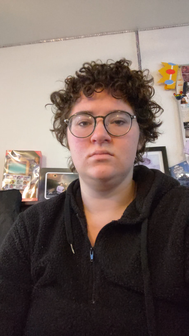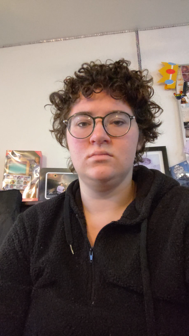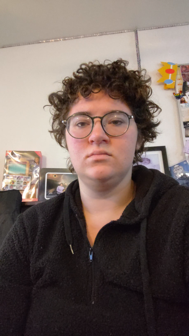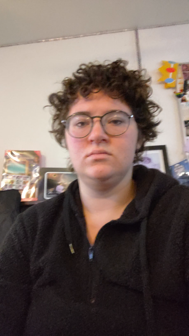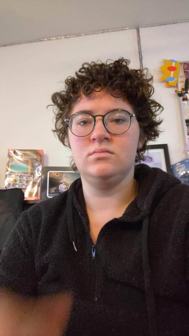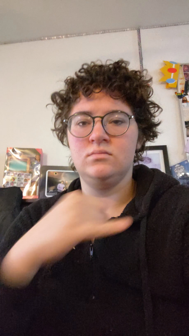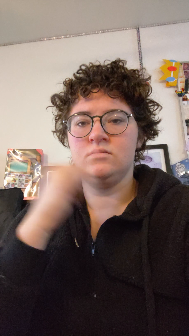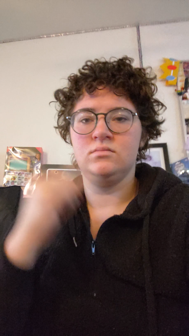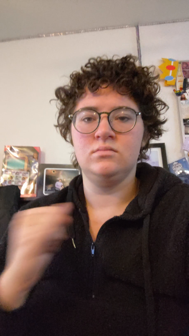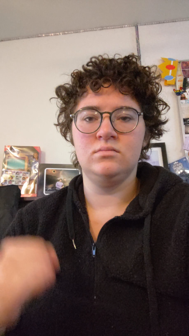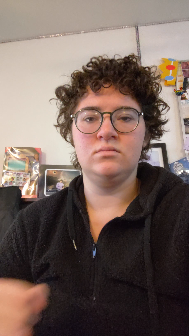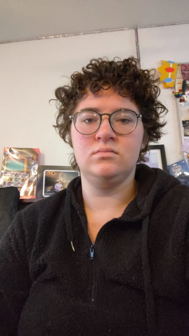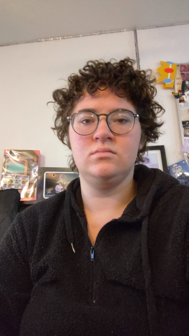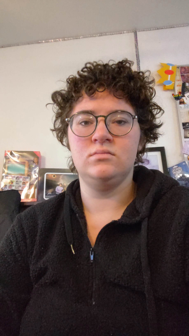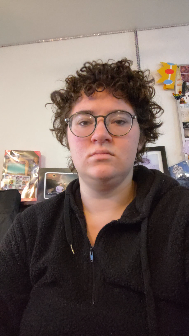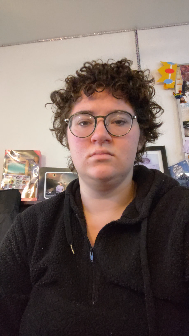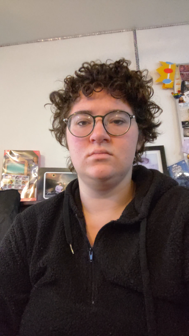draw